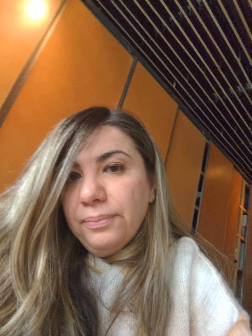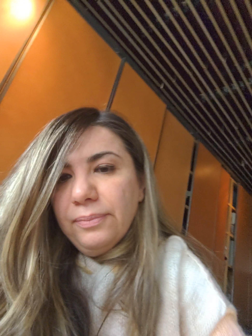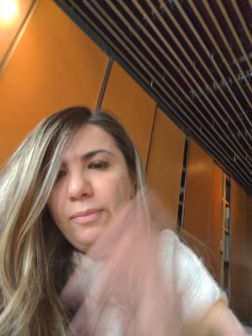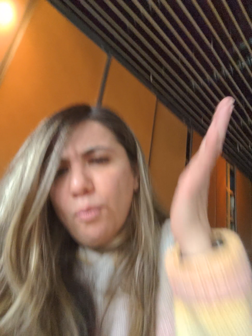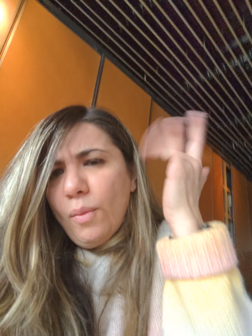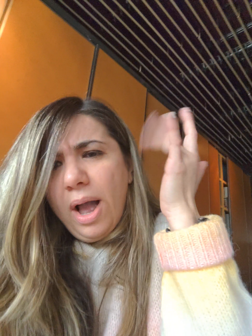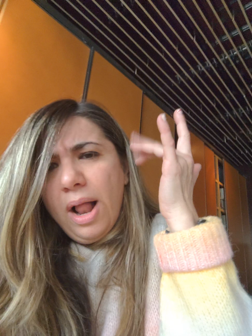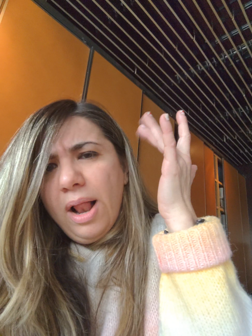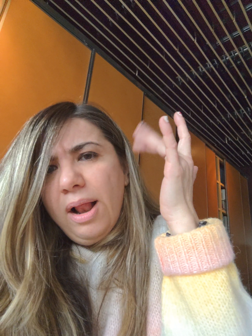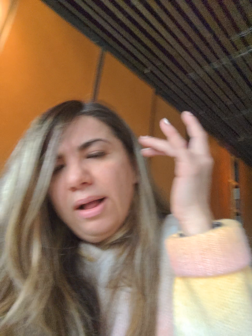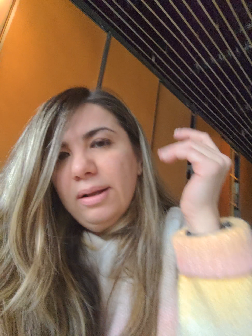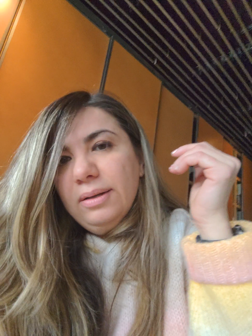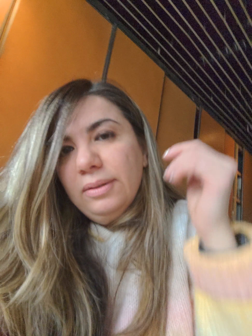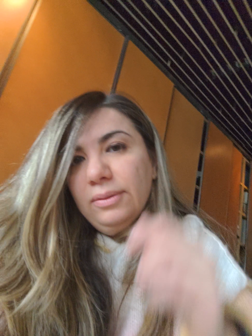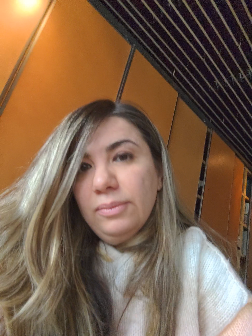why